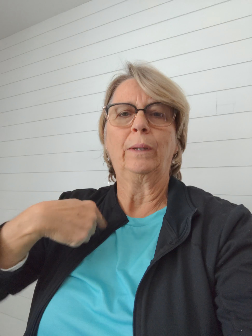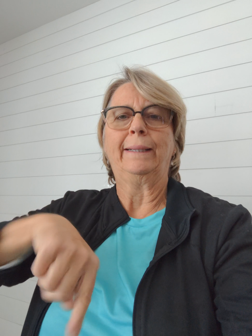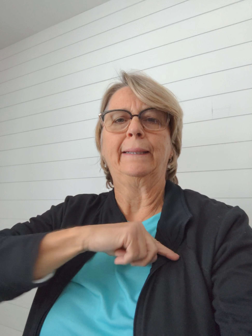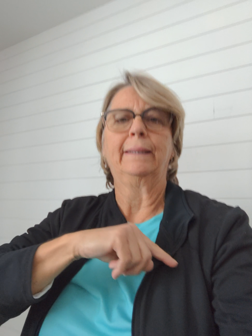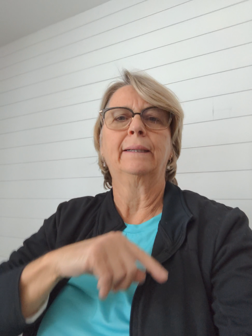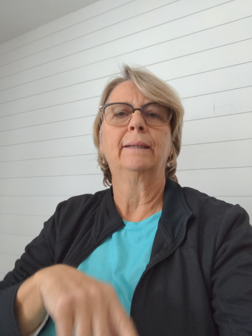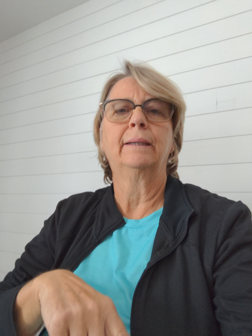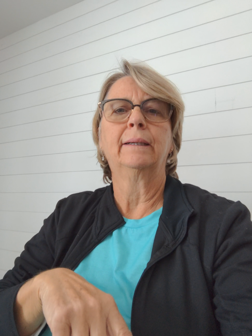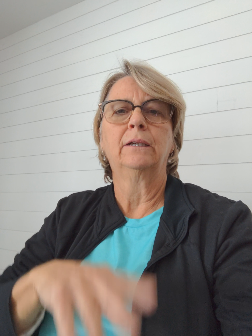we